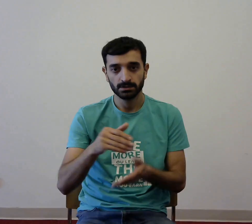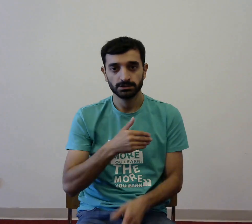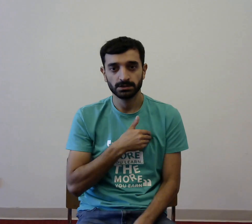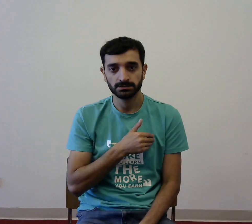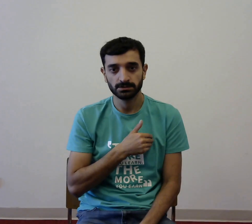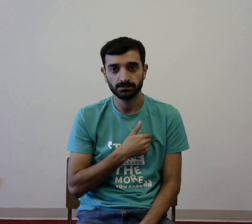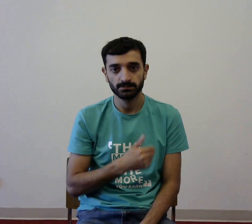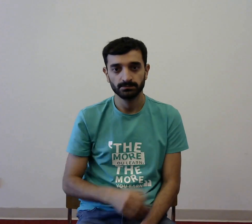istəmək